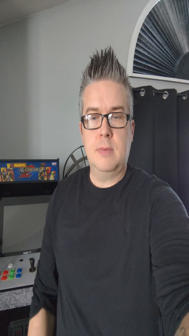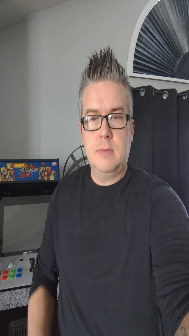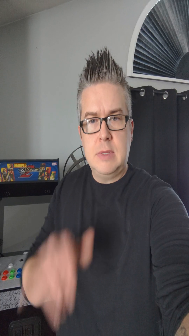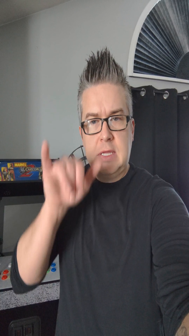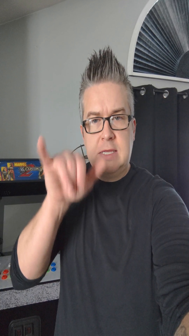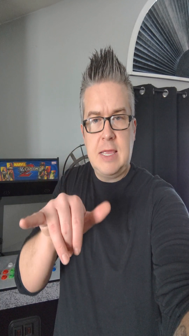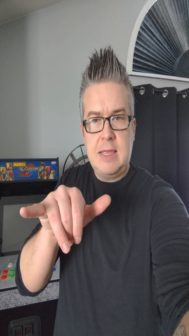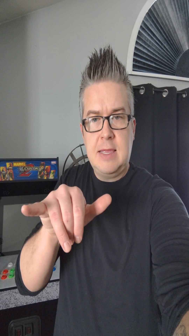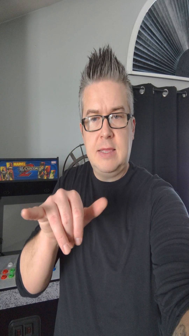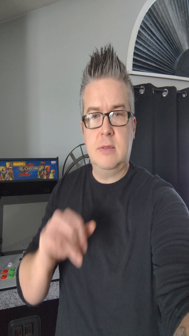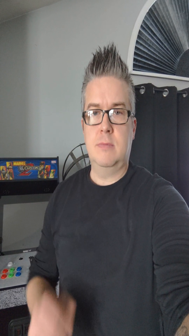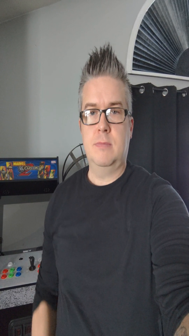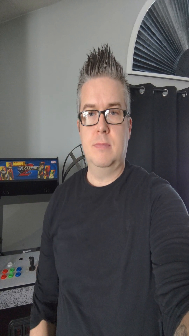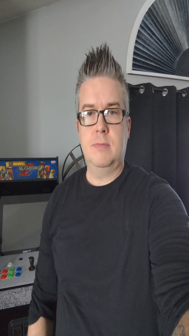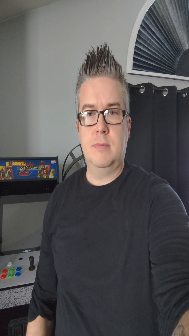stay